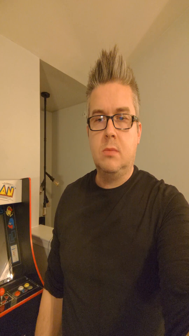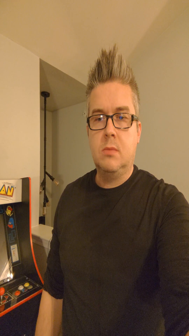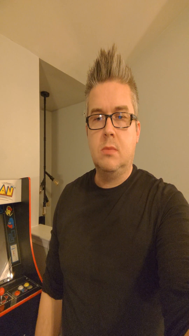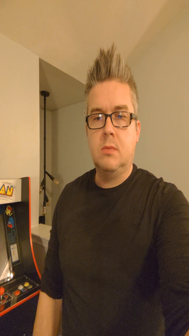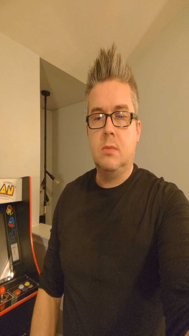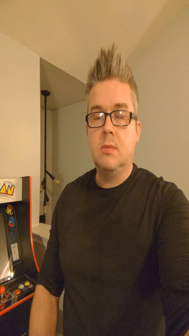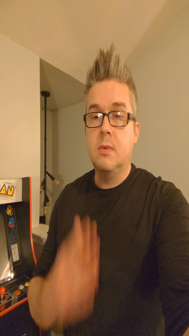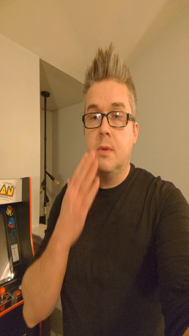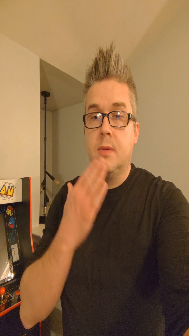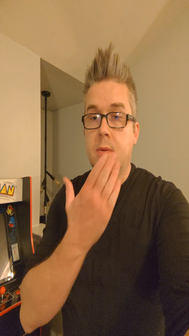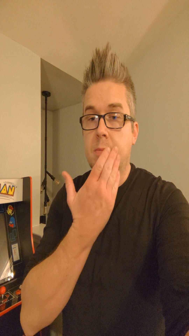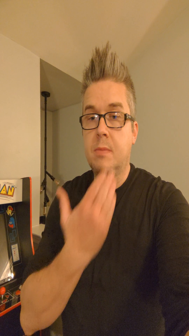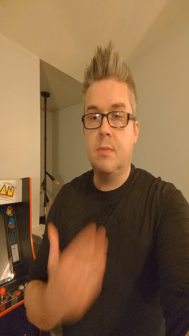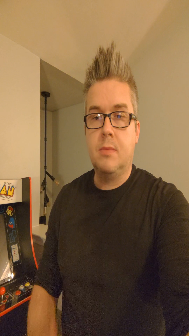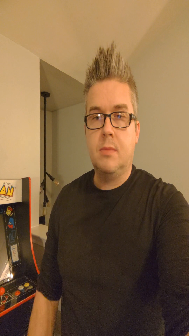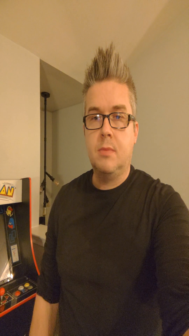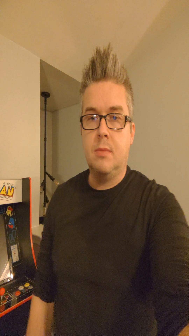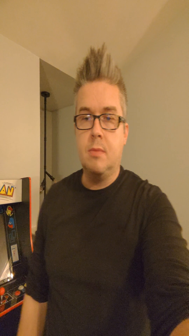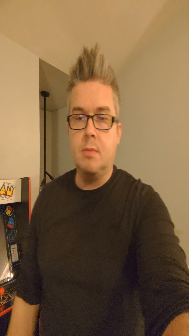napkin